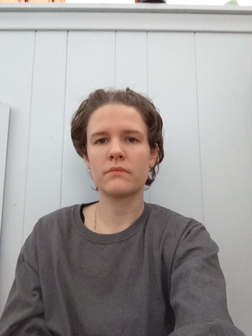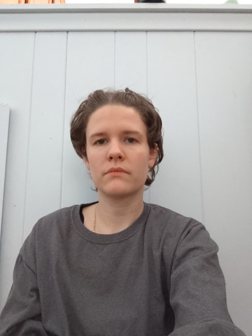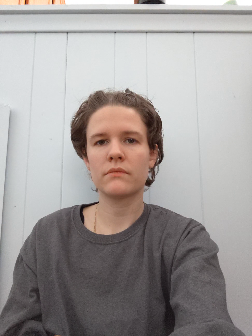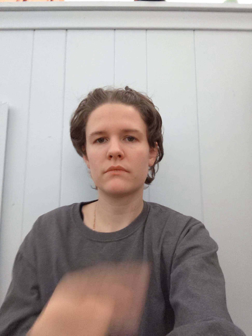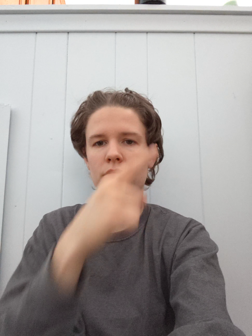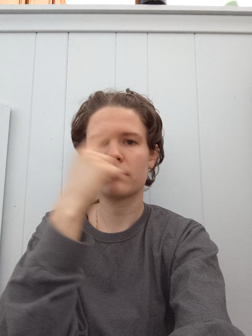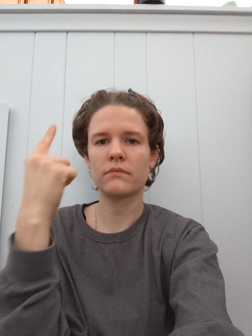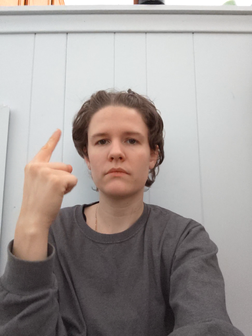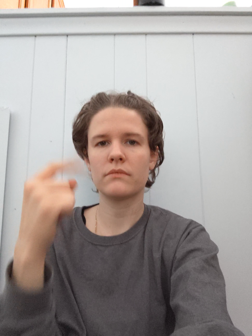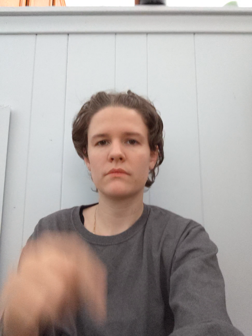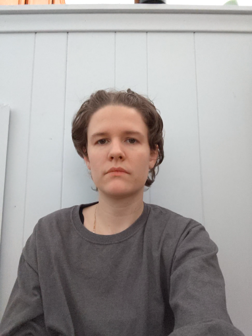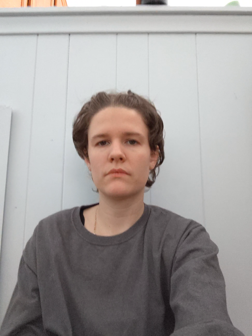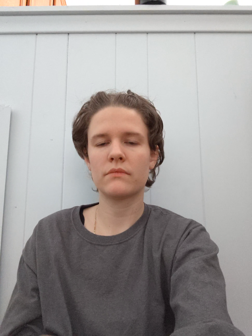black